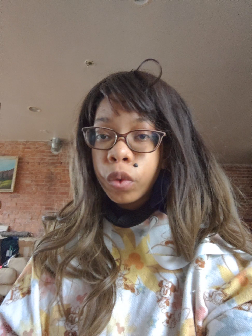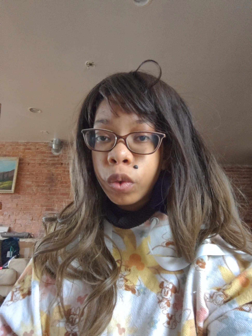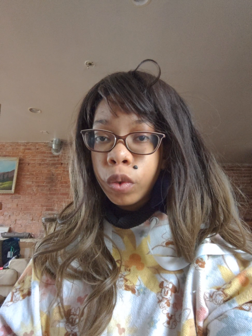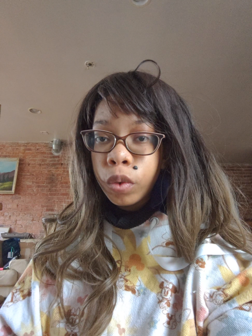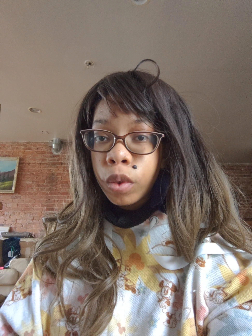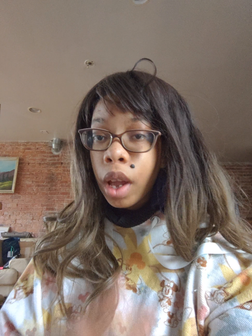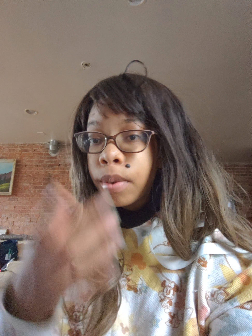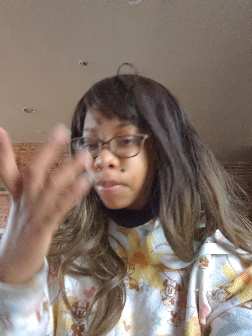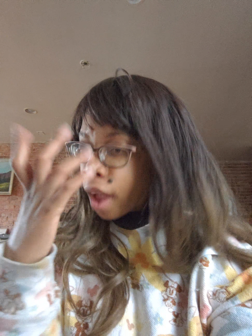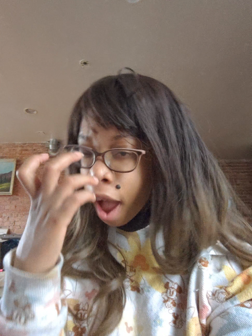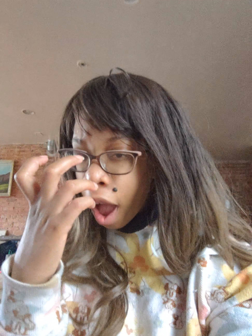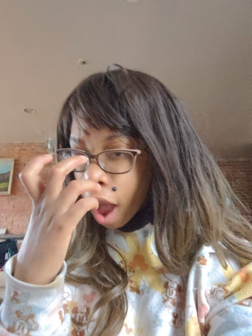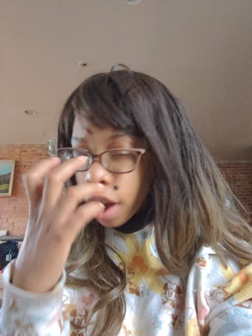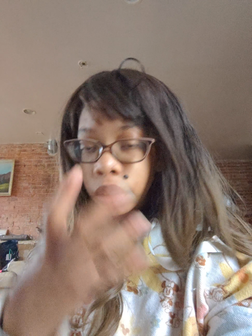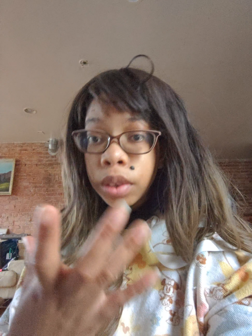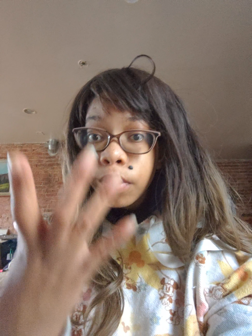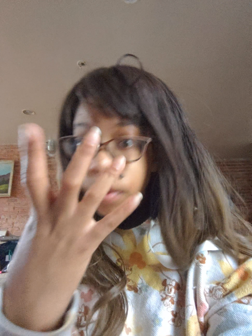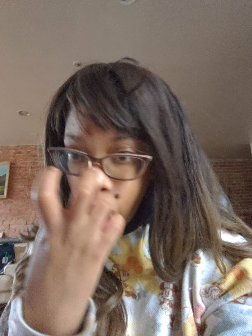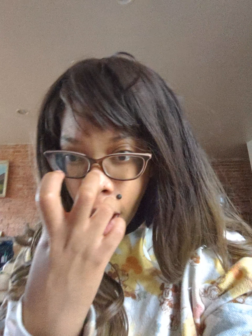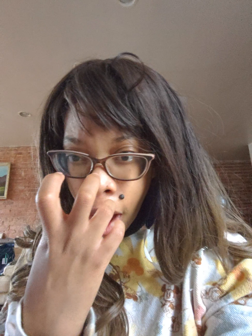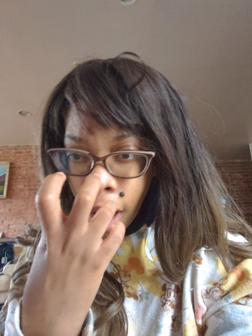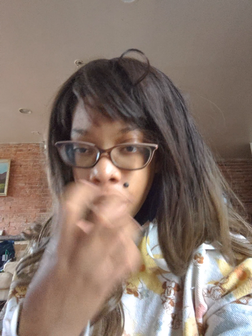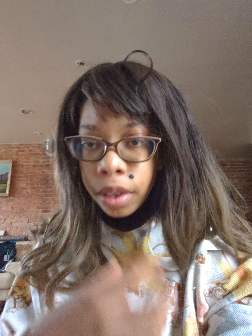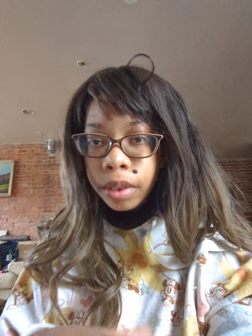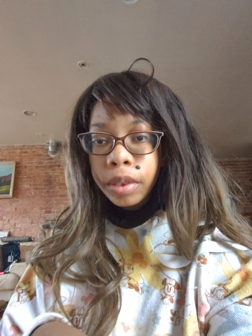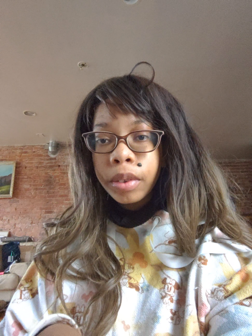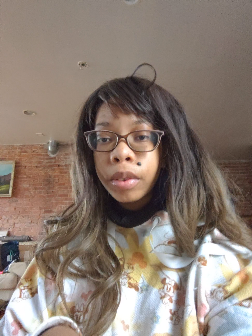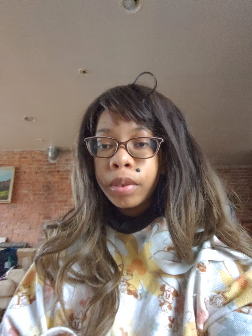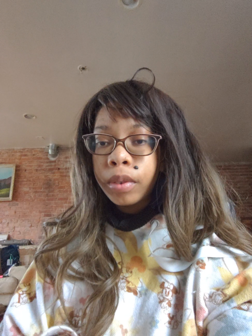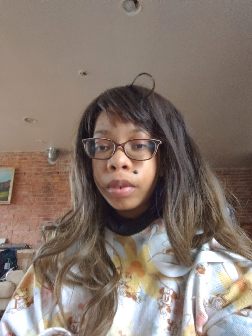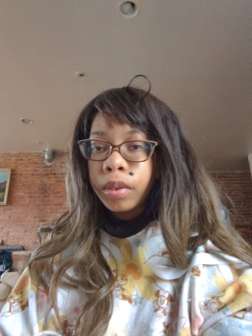mad